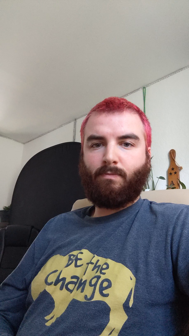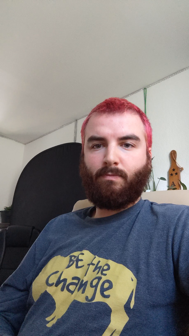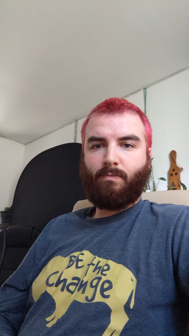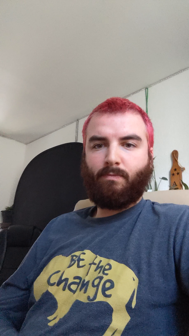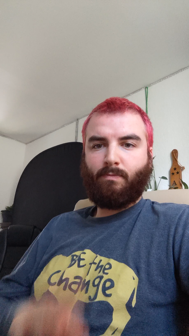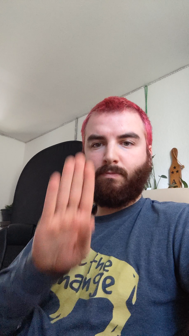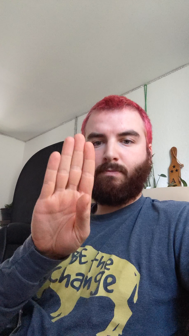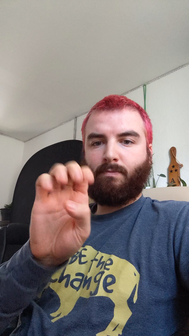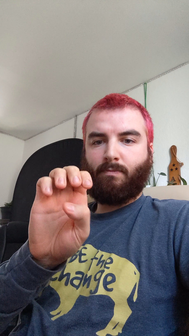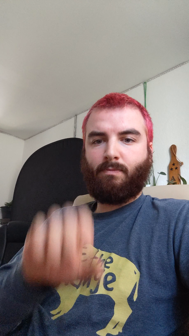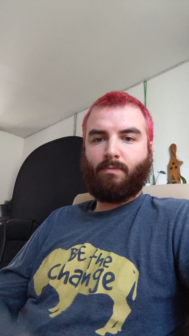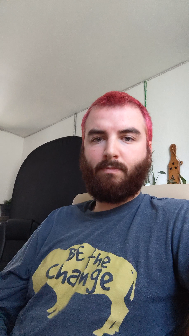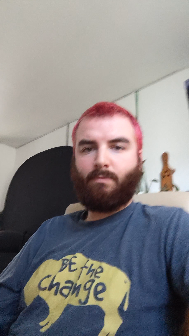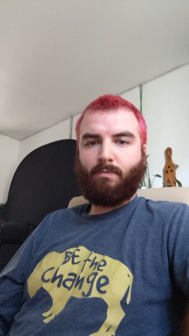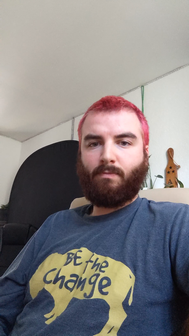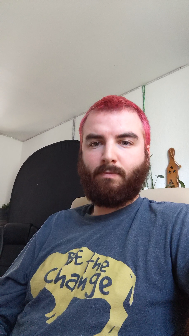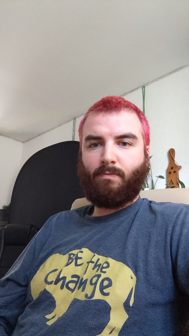be